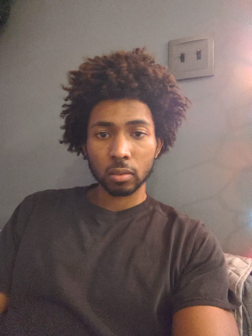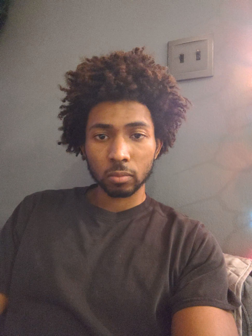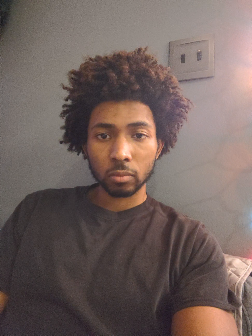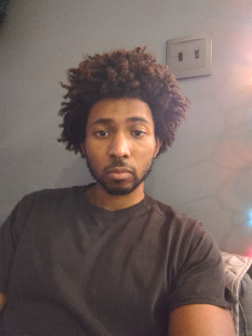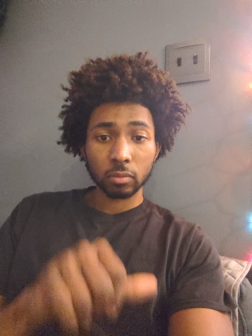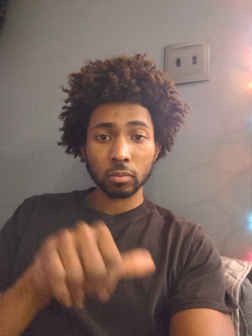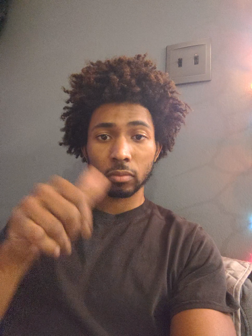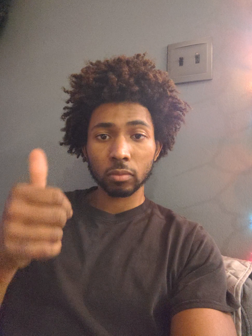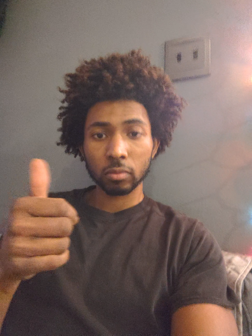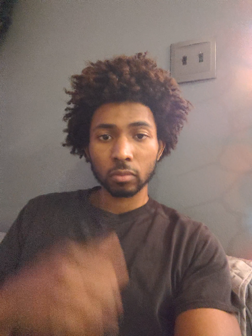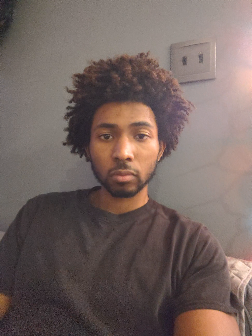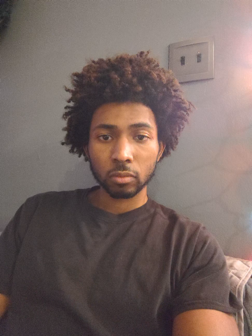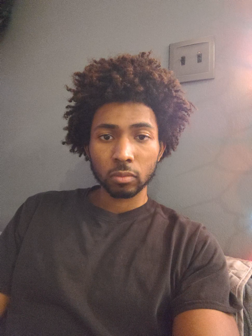another